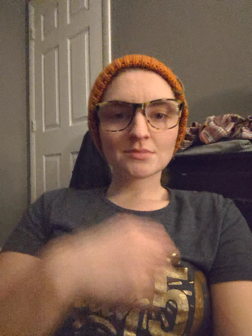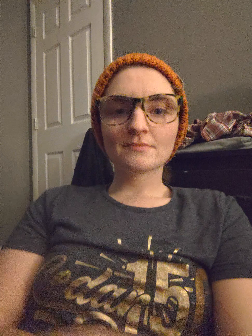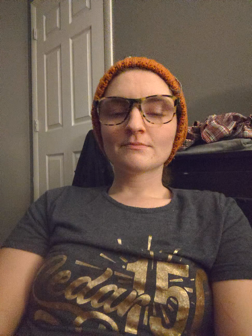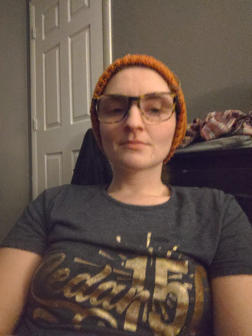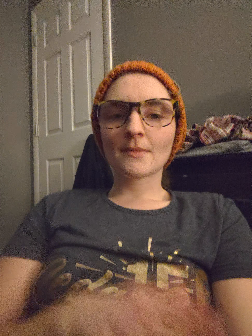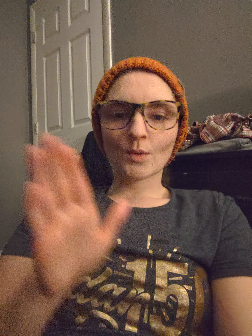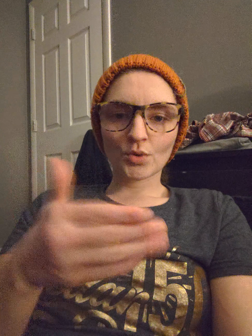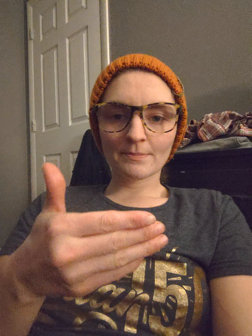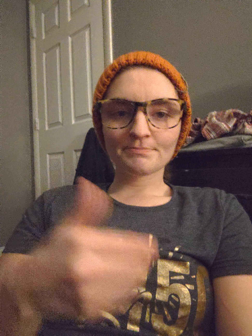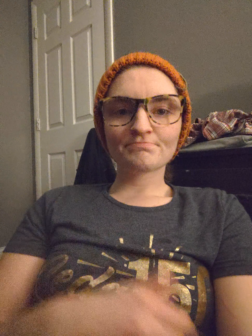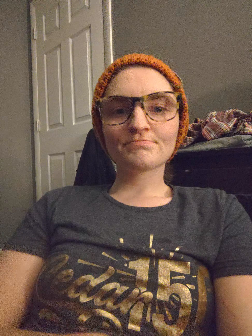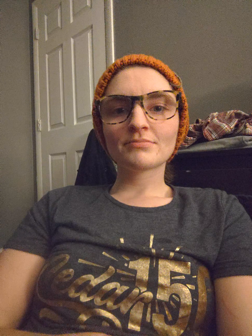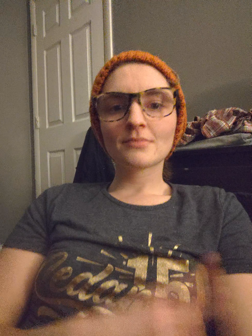room